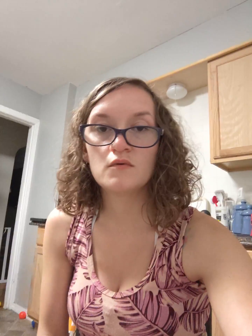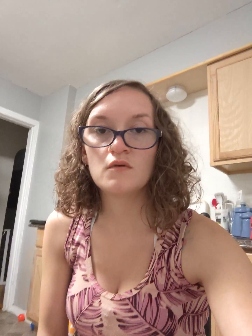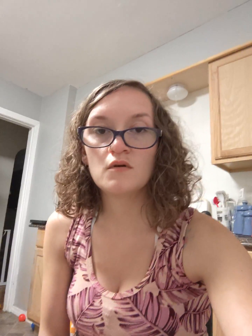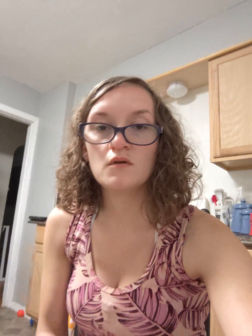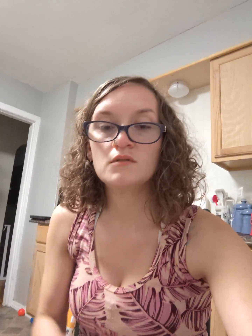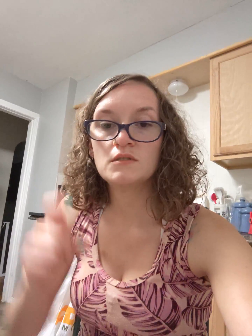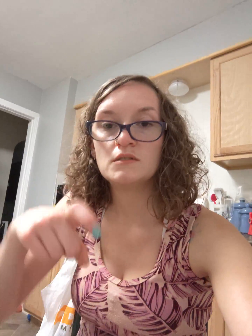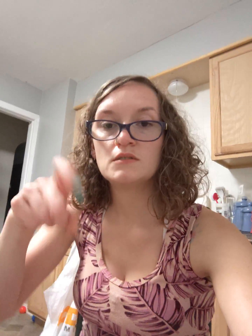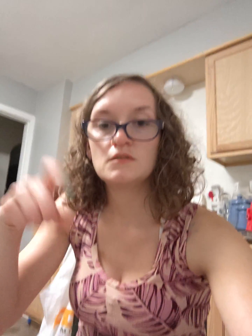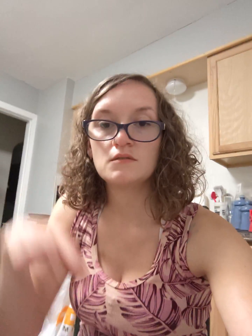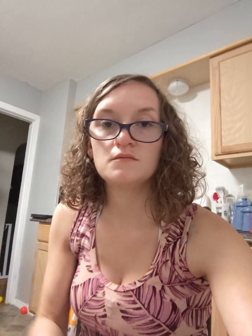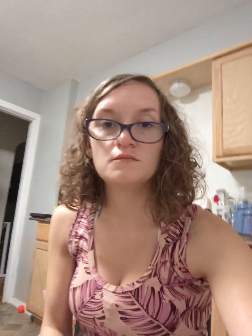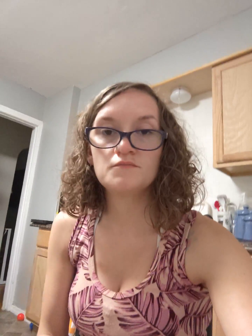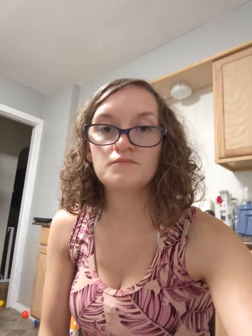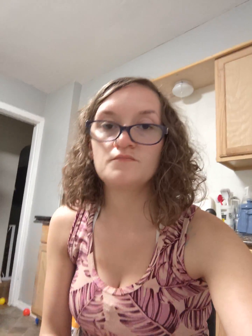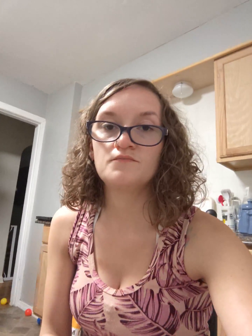need